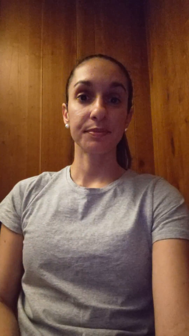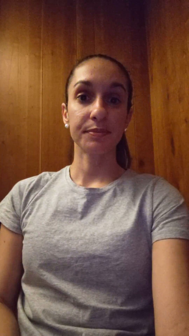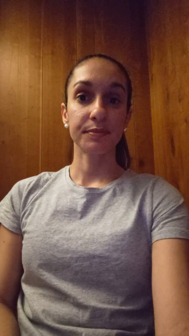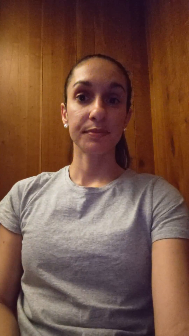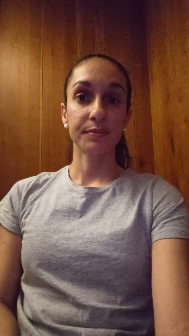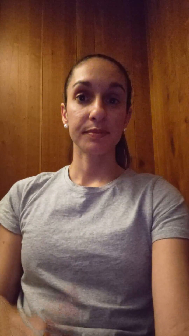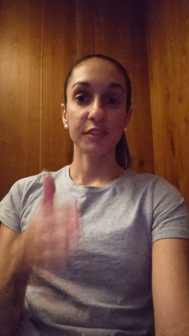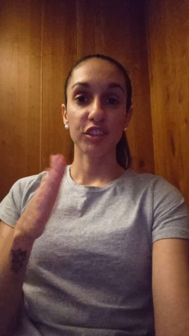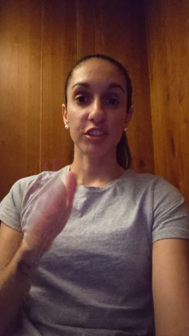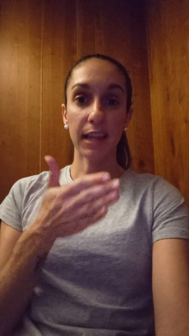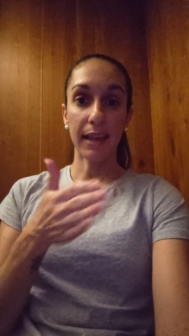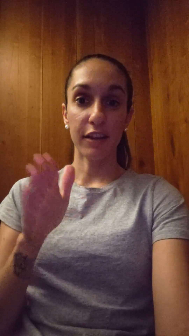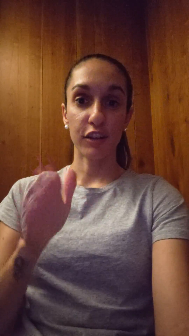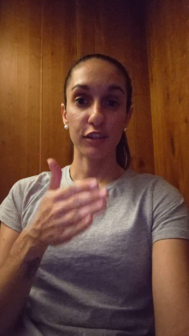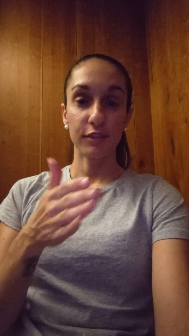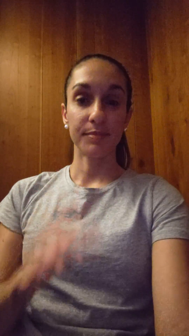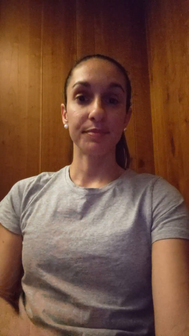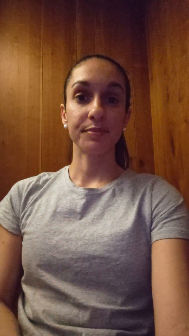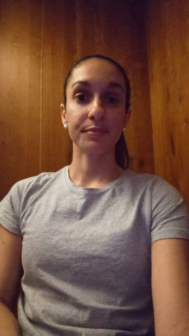share